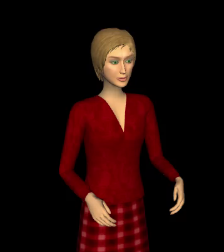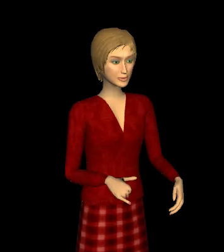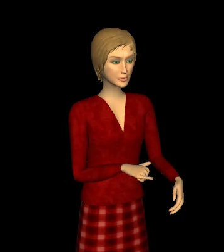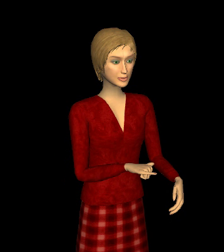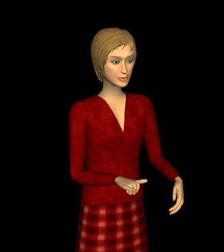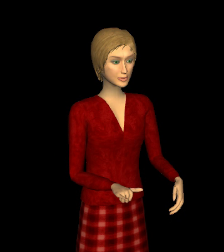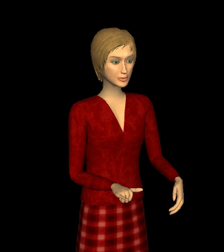أبدا